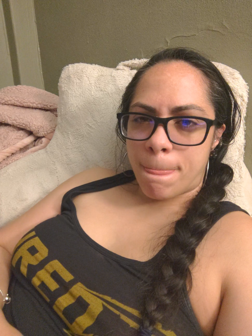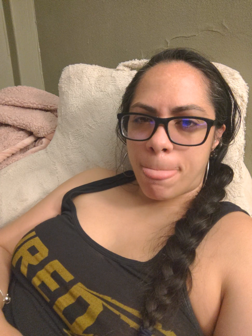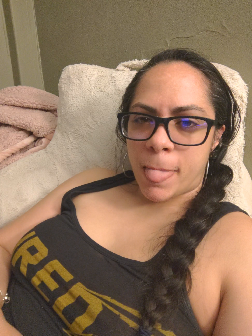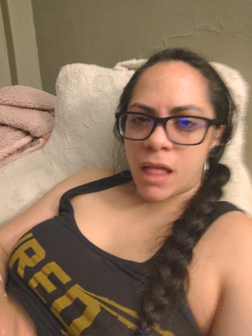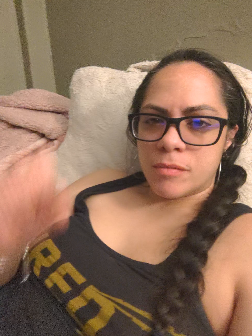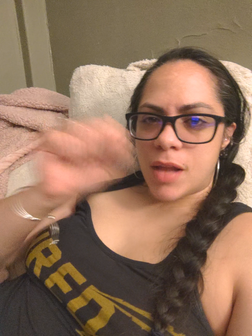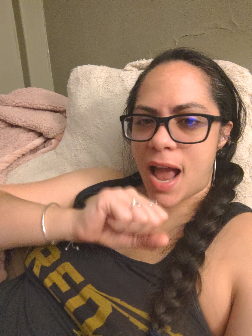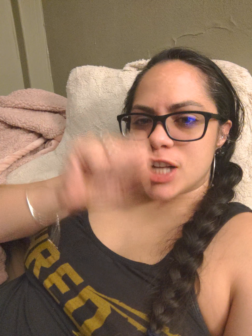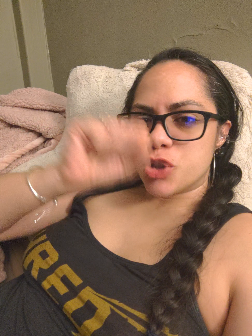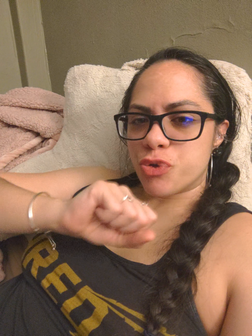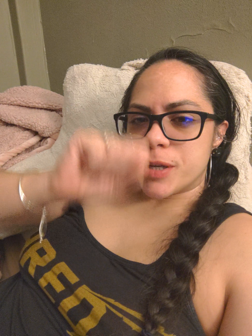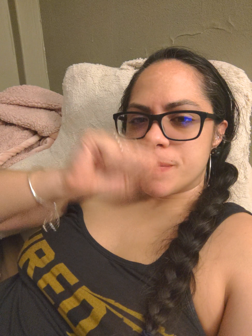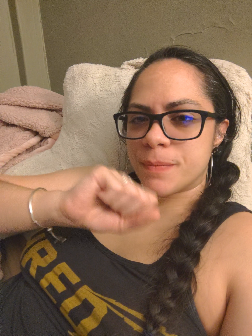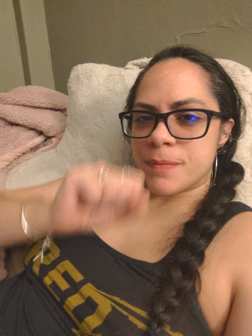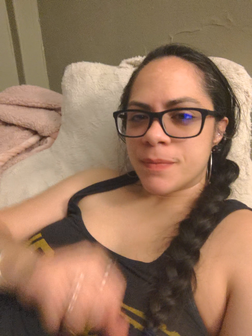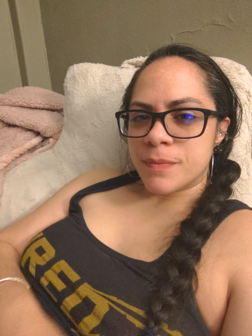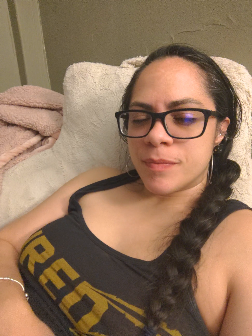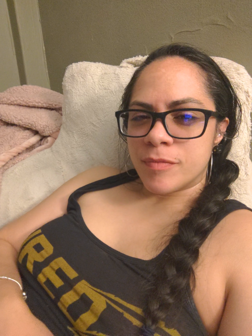ice cream